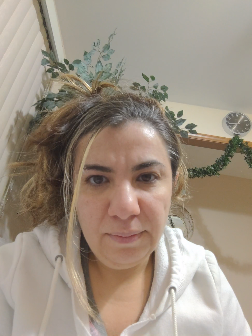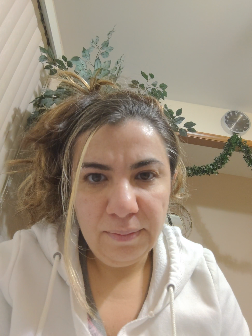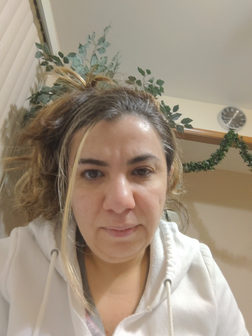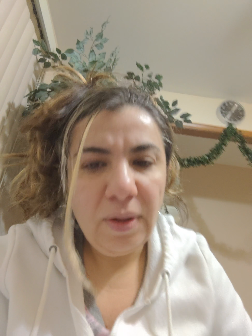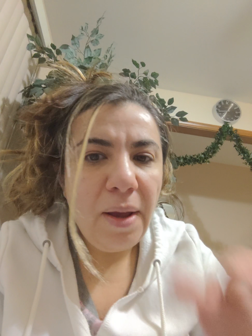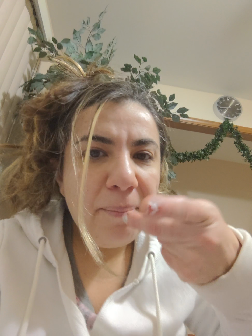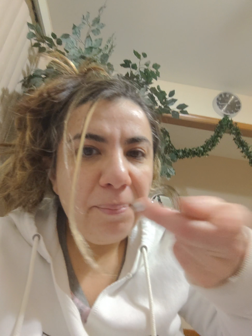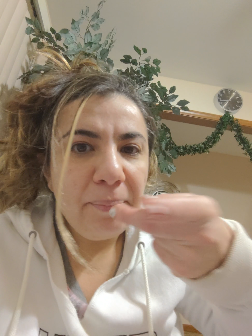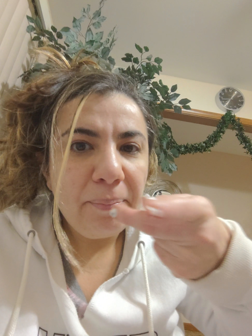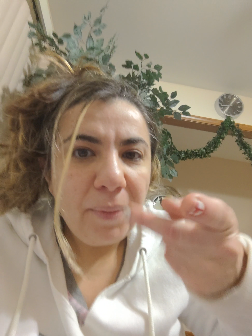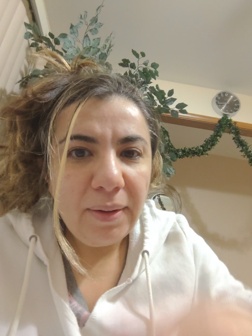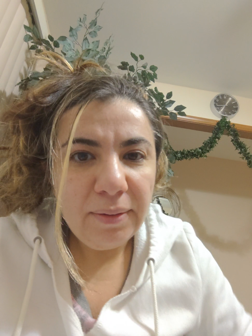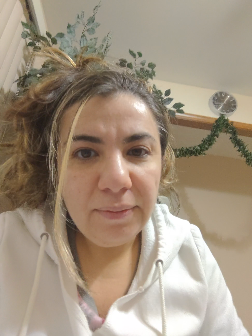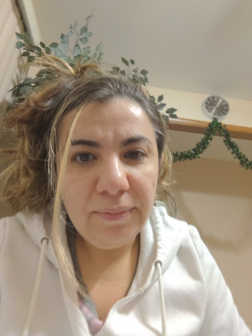pizza